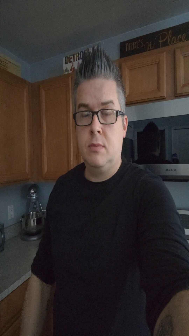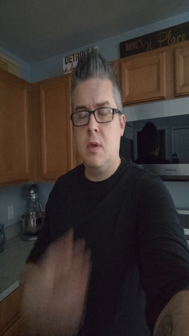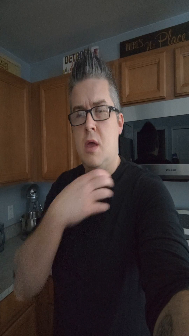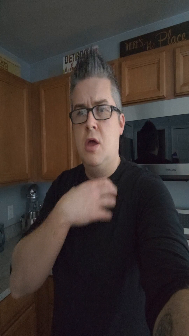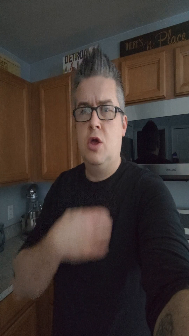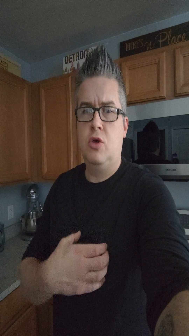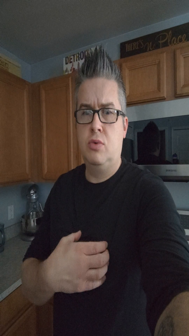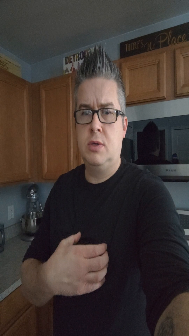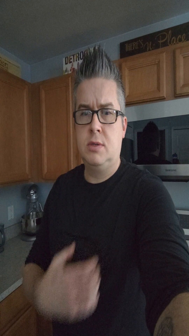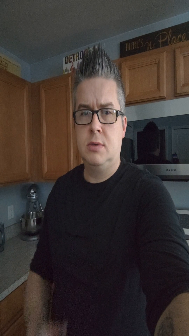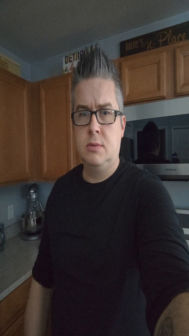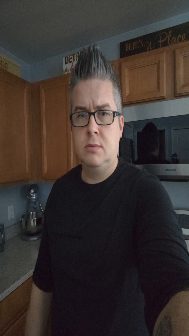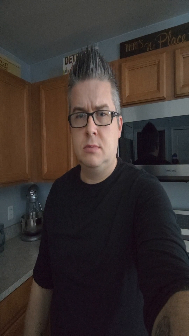hungry